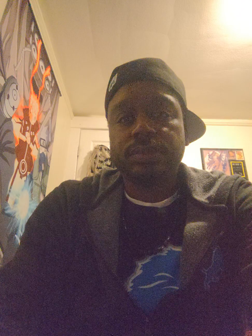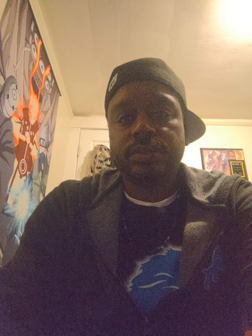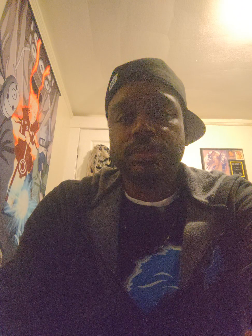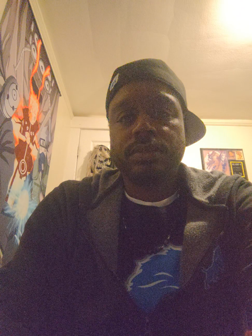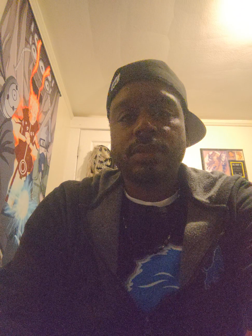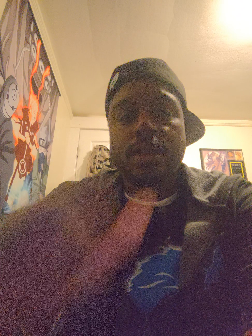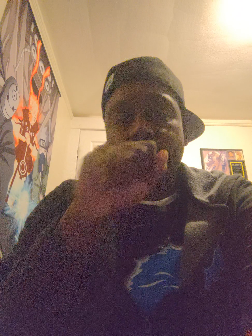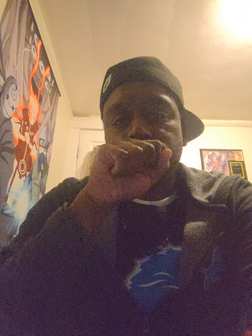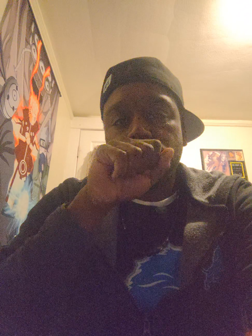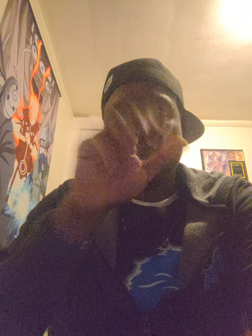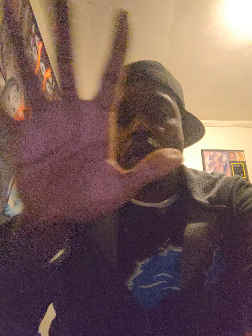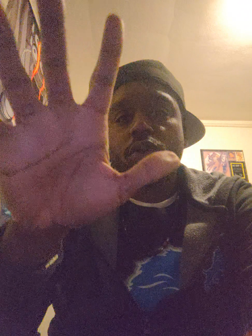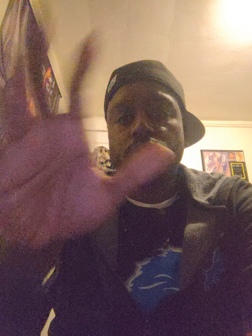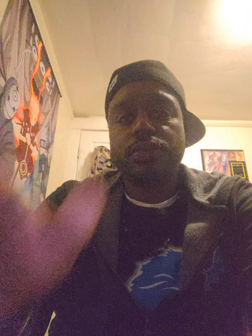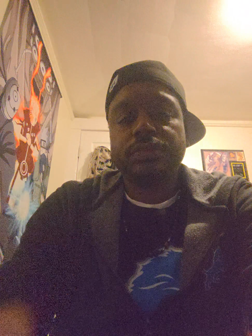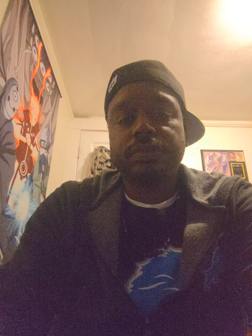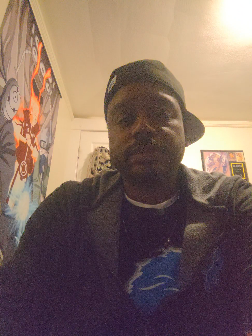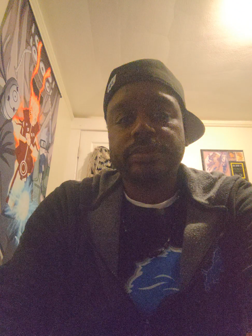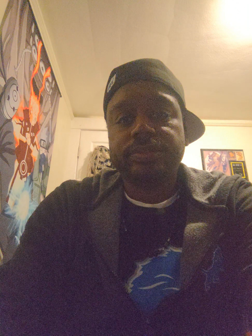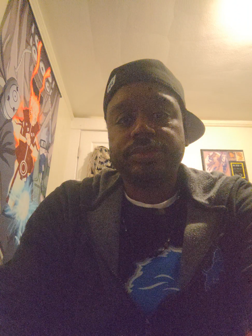blow